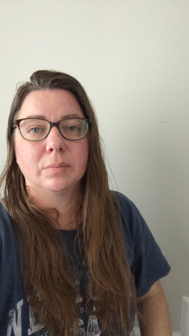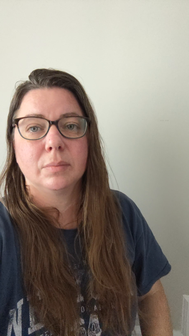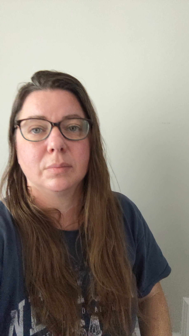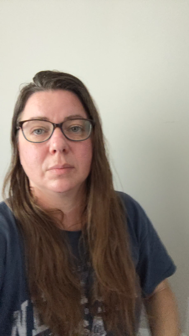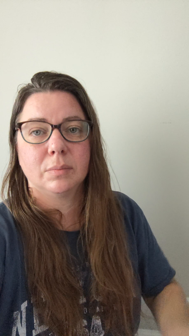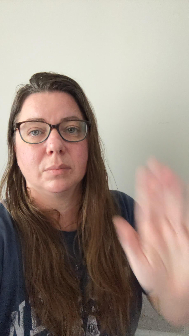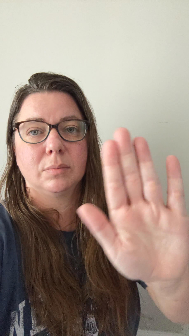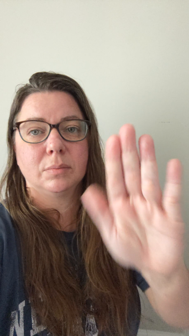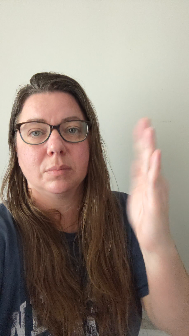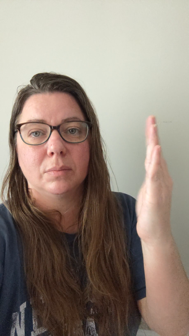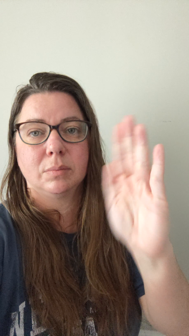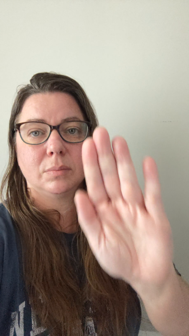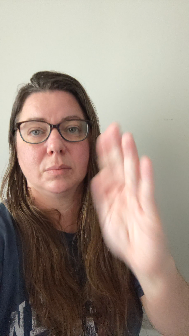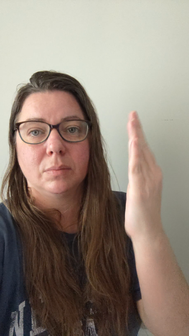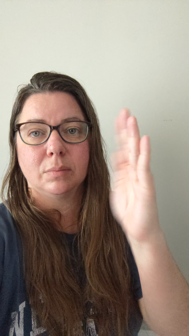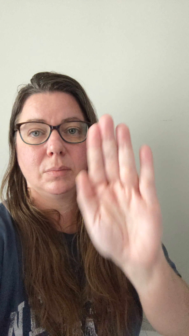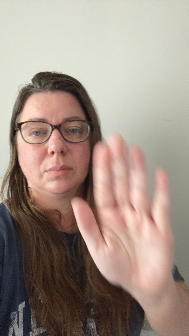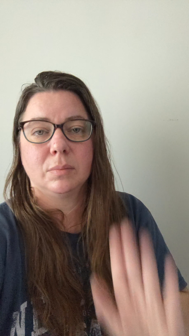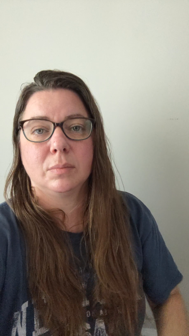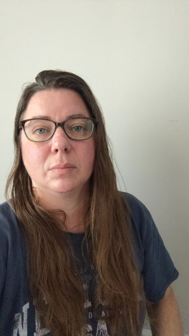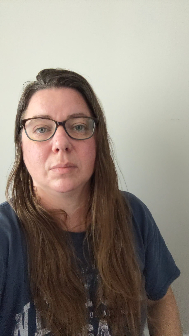door